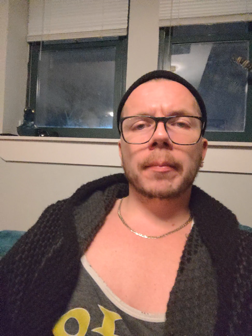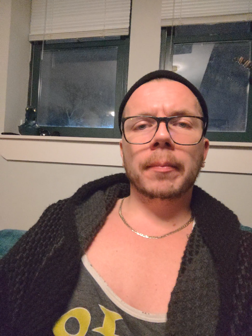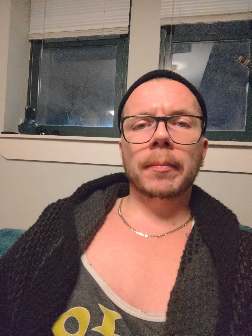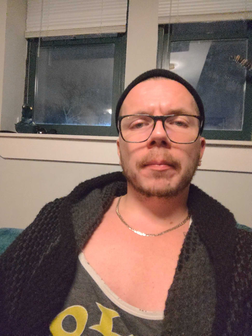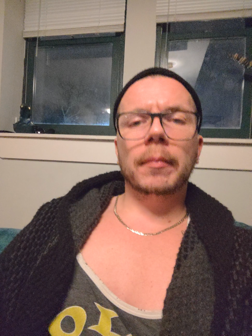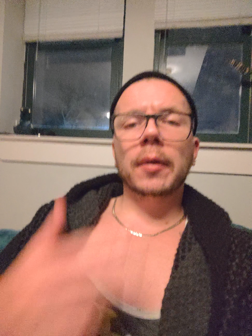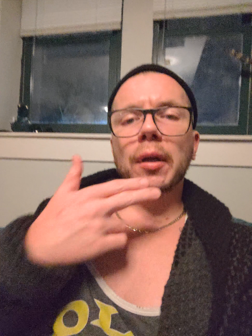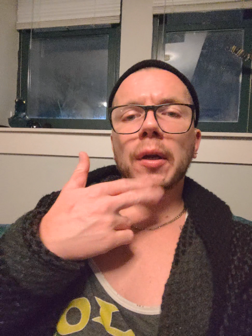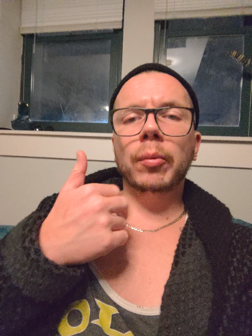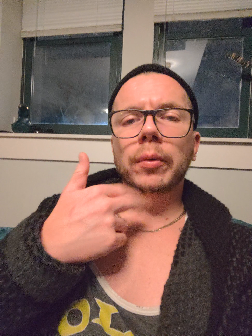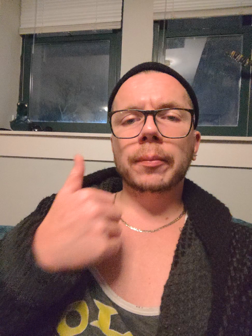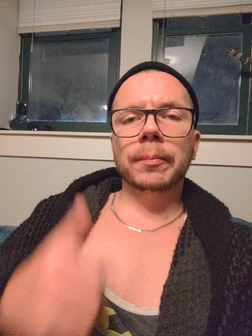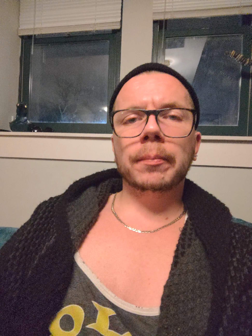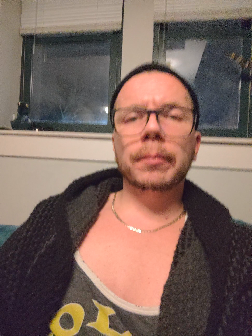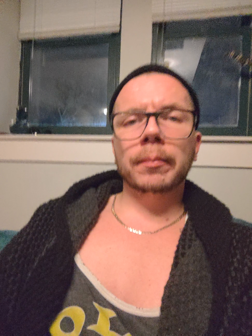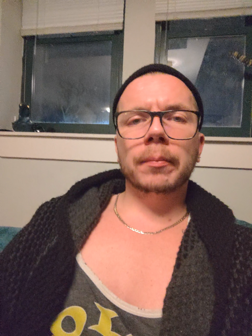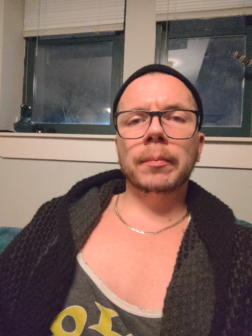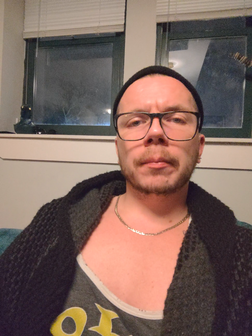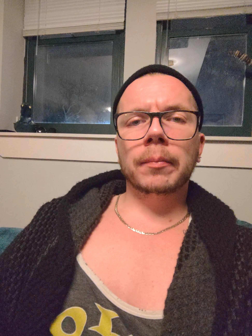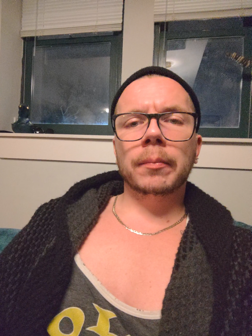cute